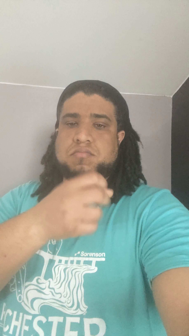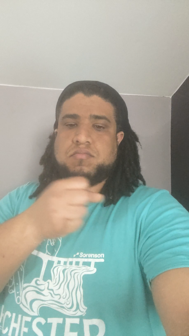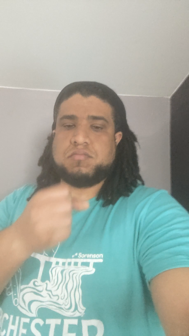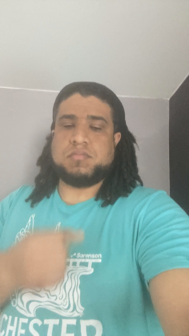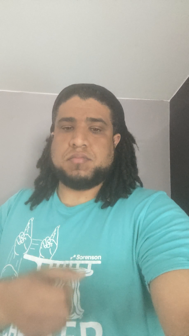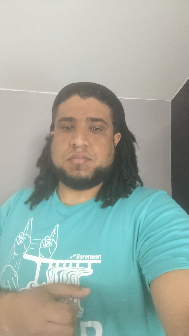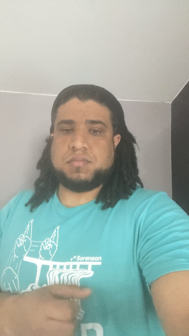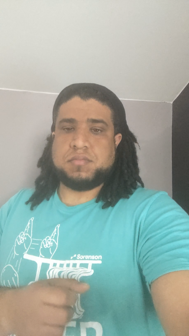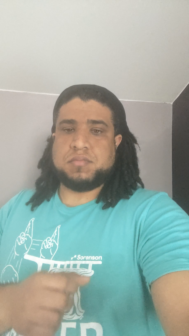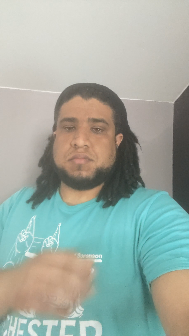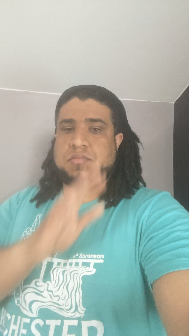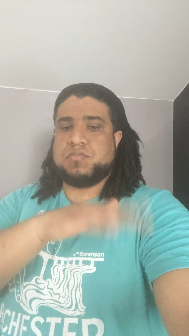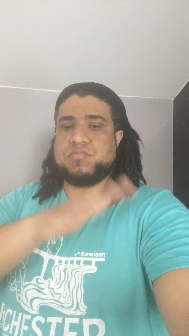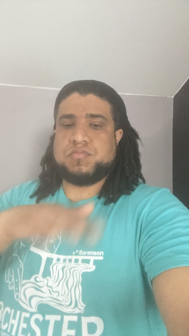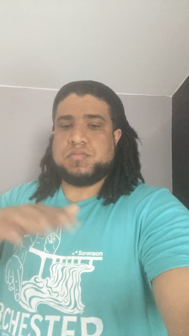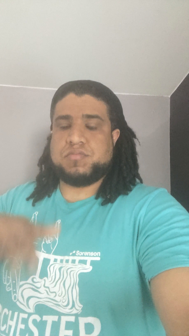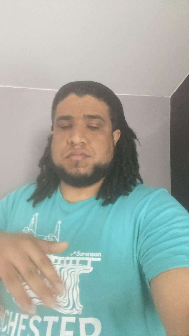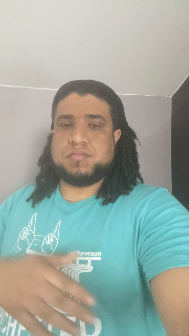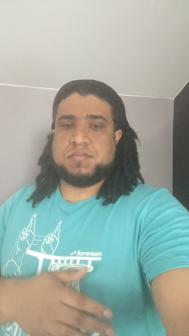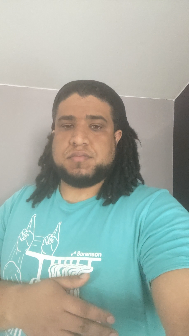children